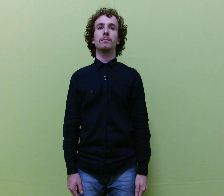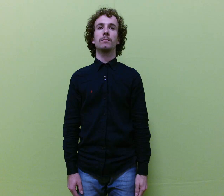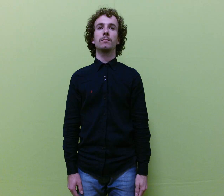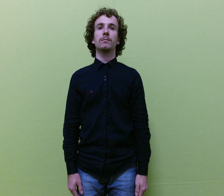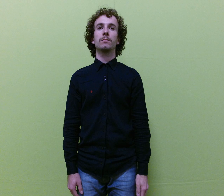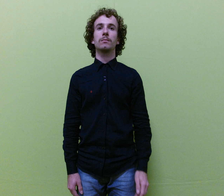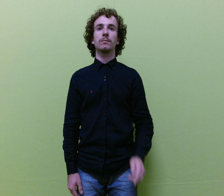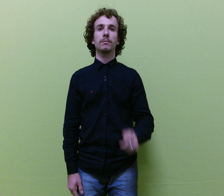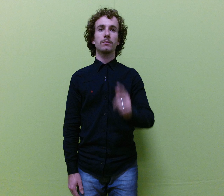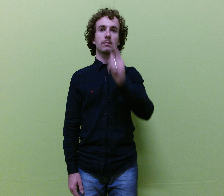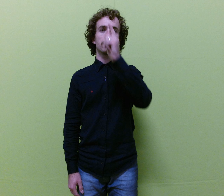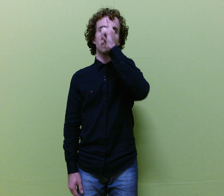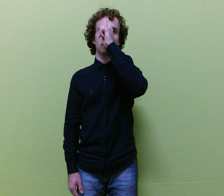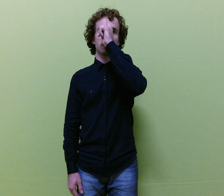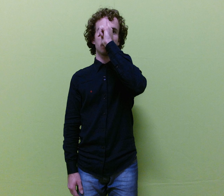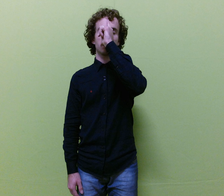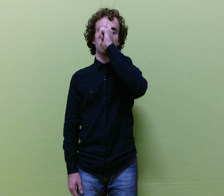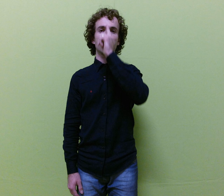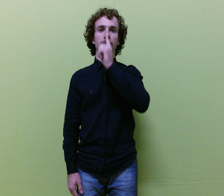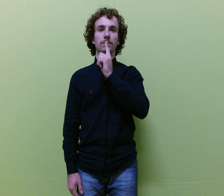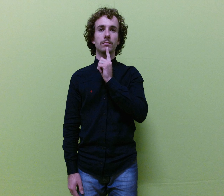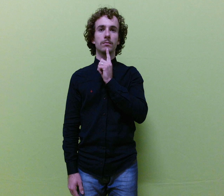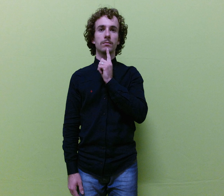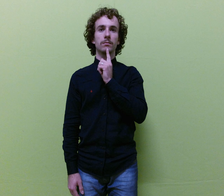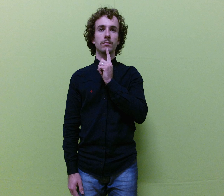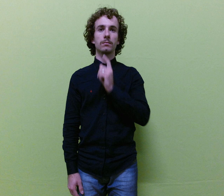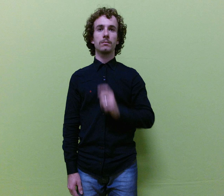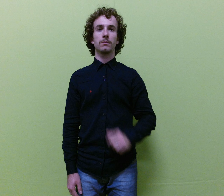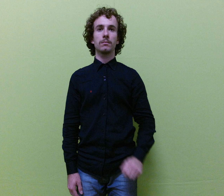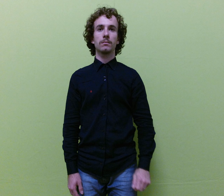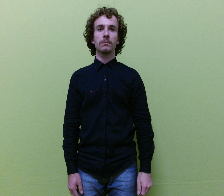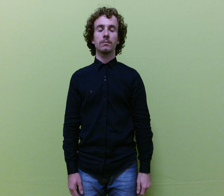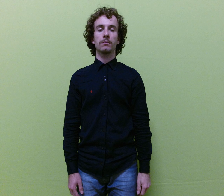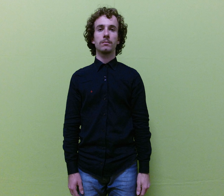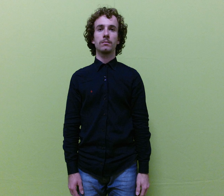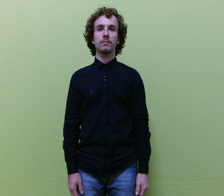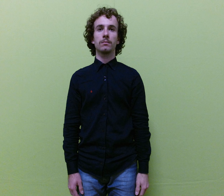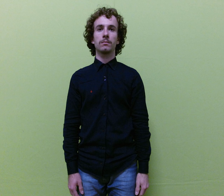amarelo